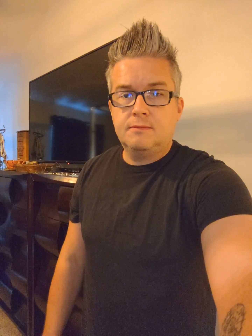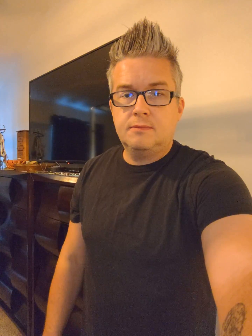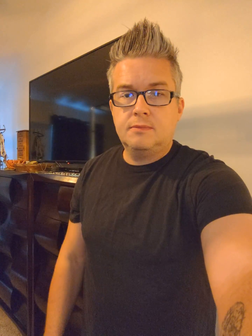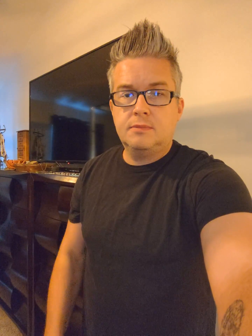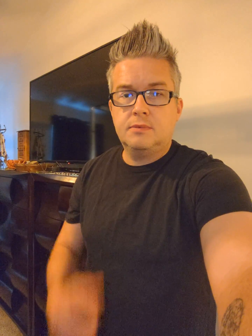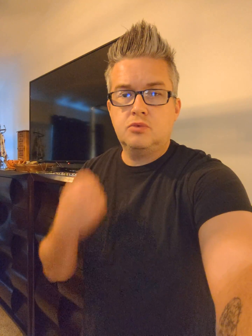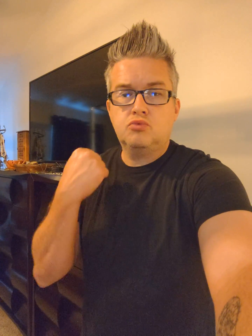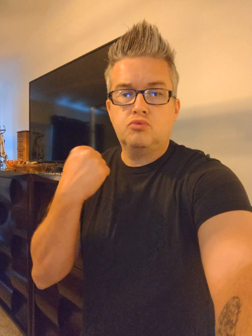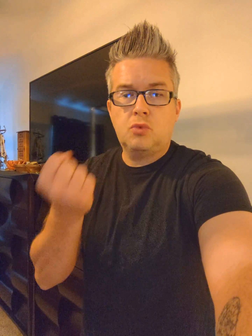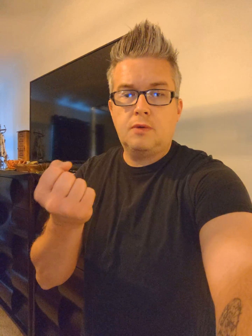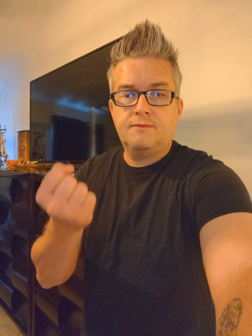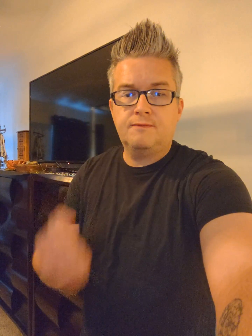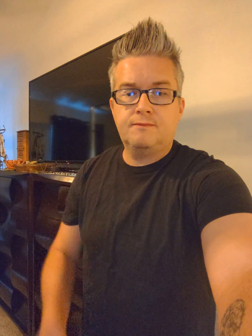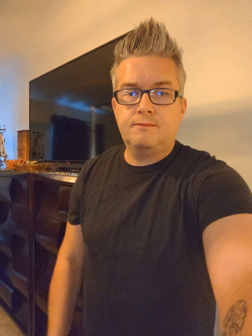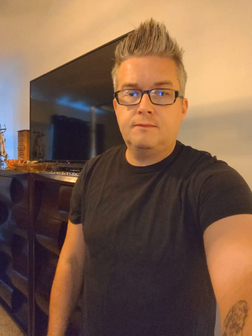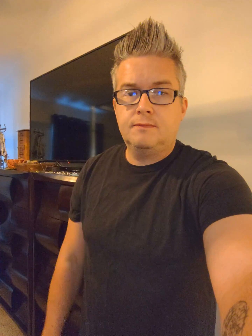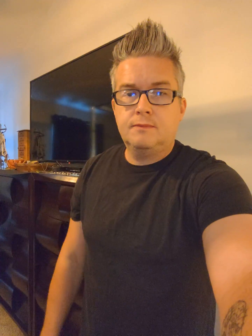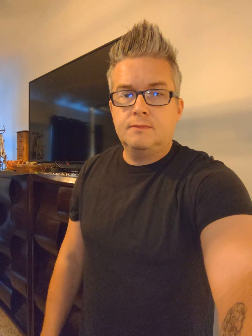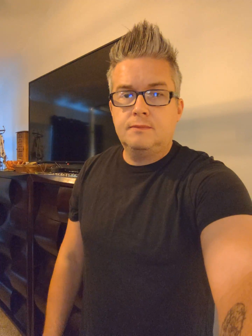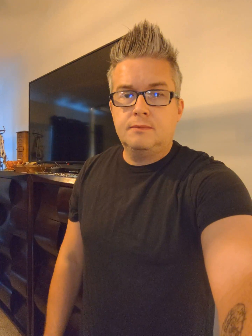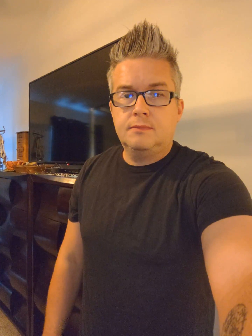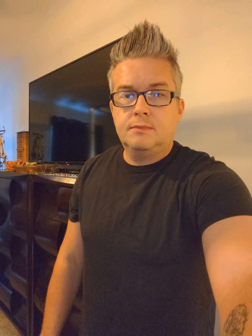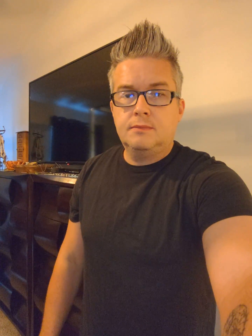drive